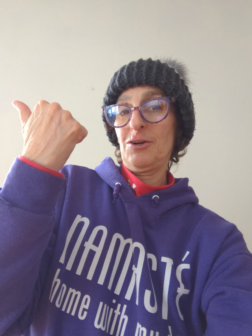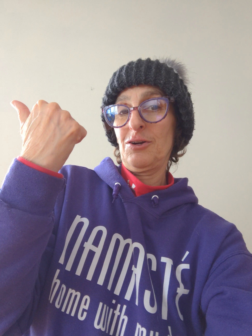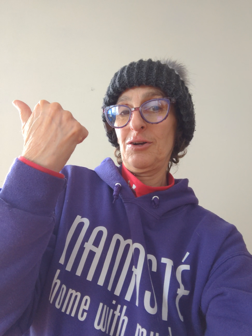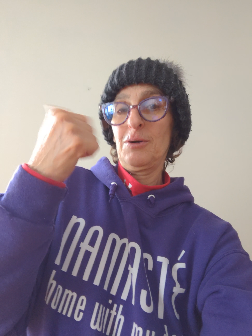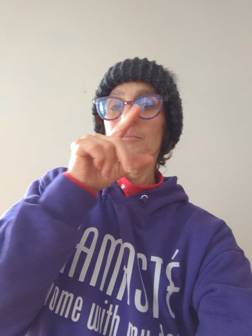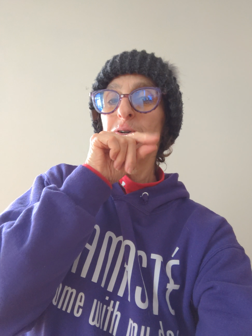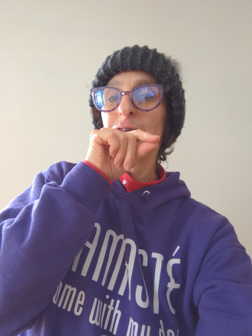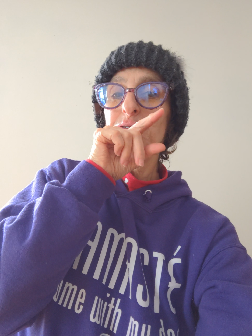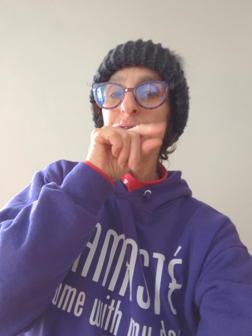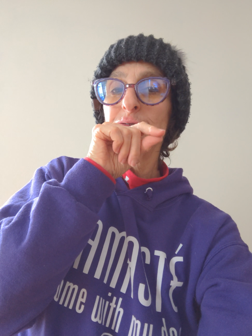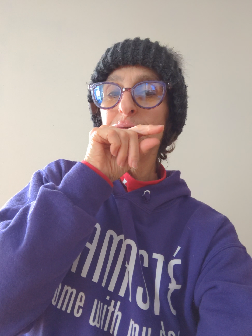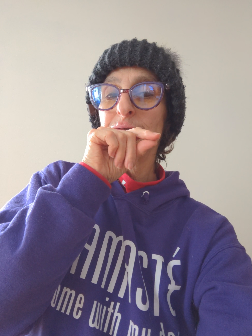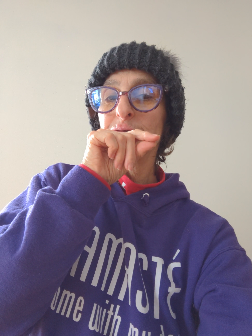bird